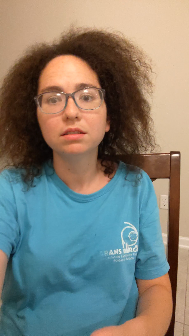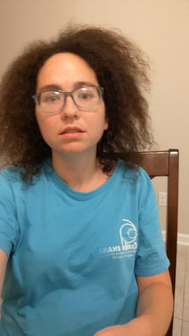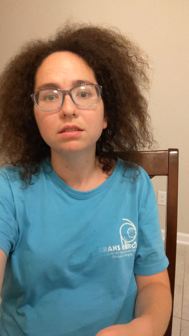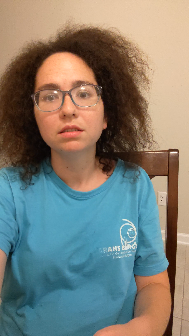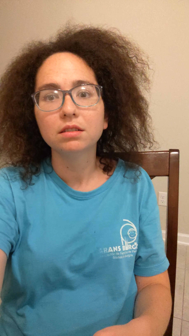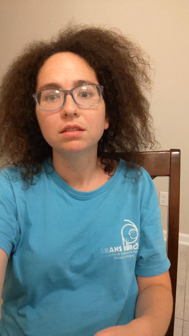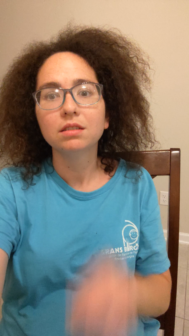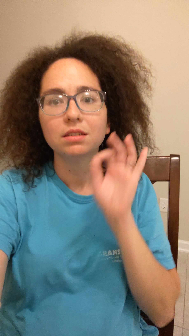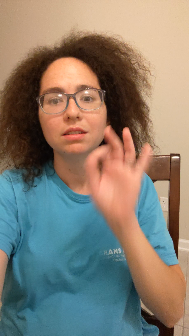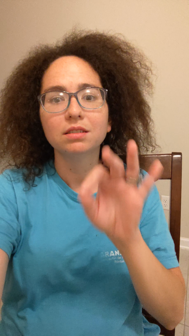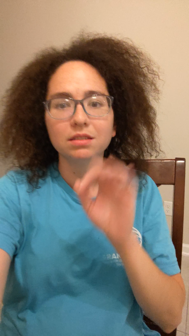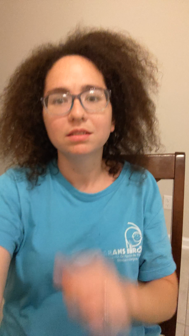fit